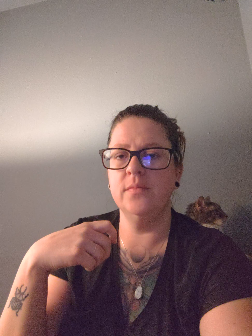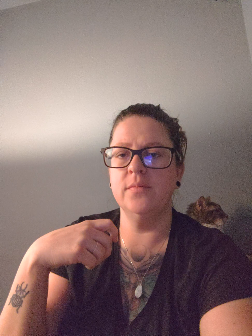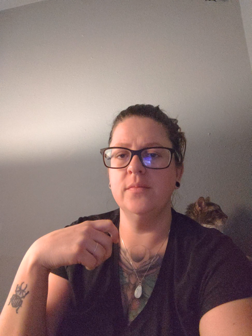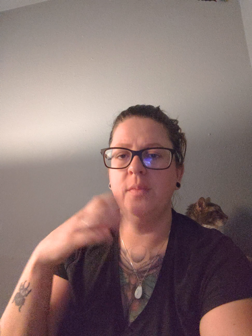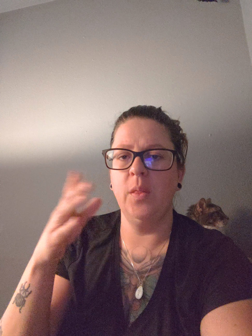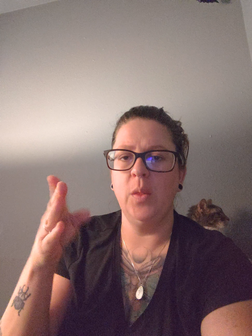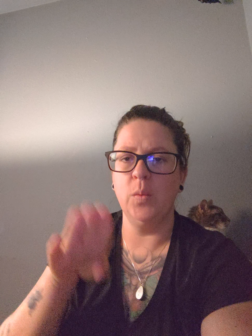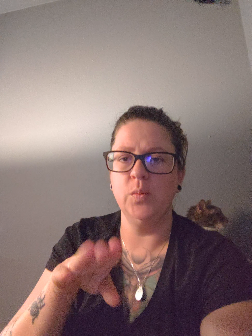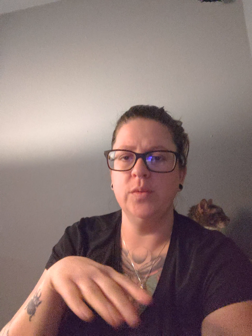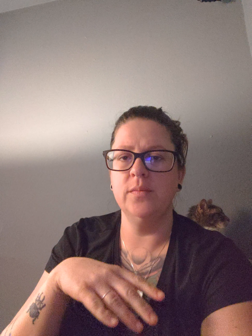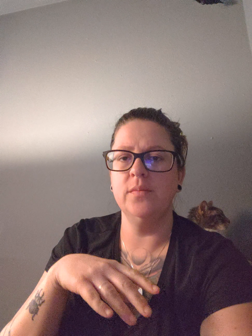close